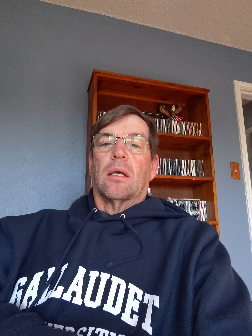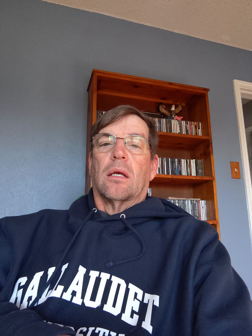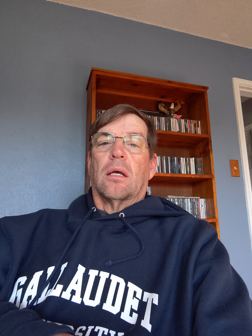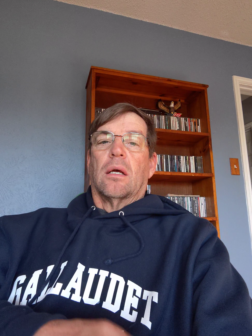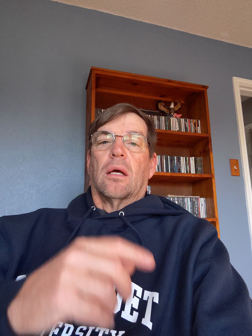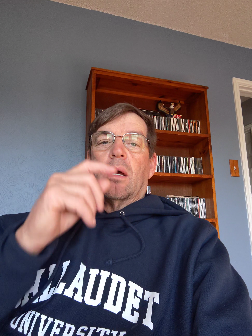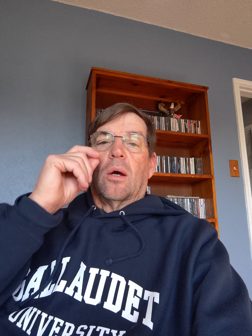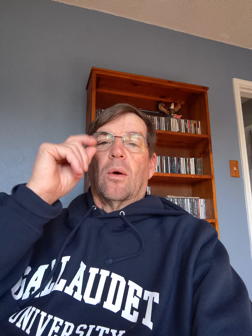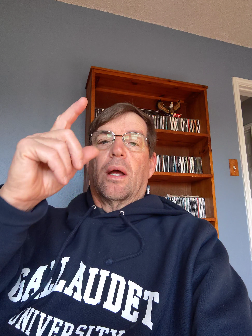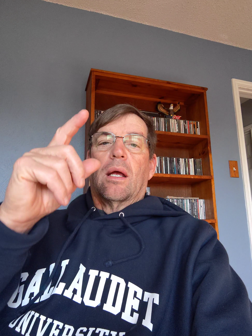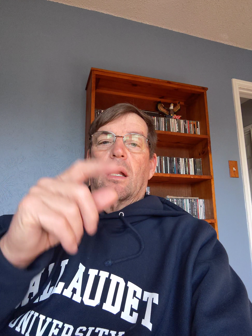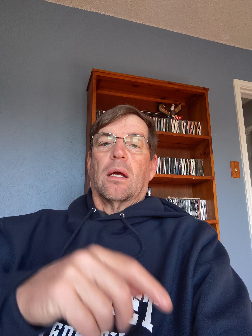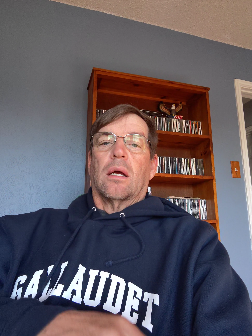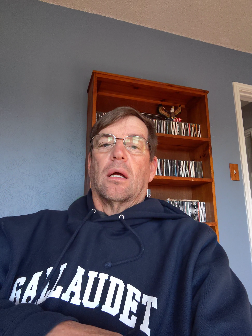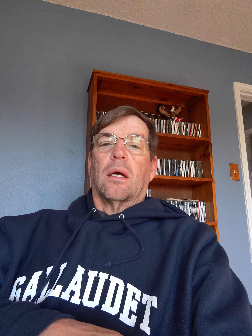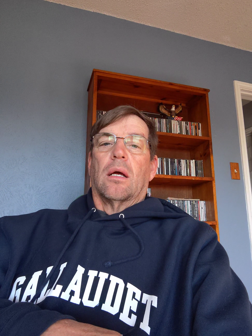awake